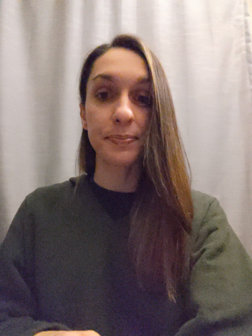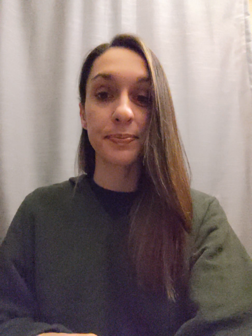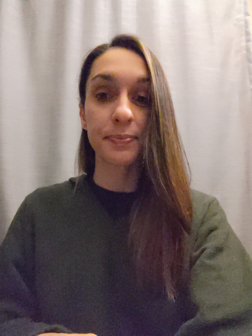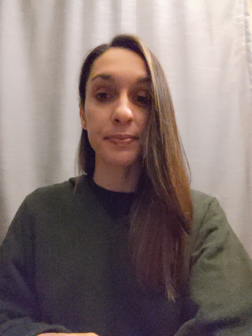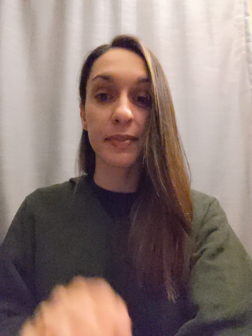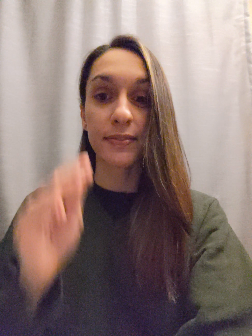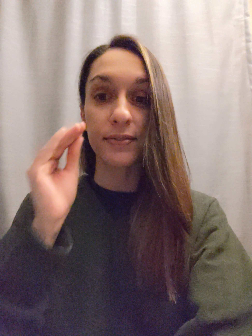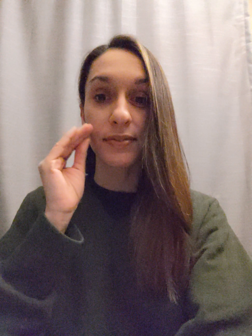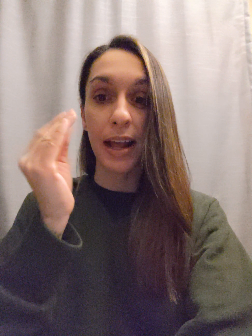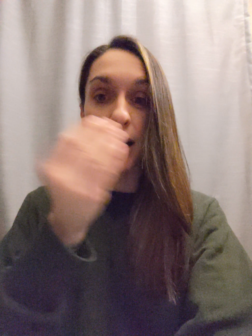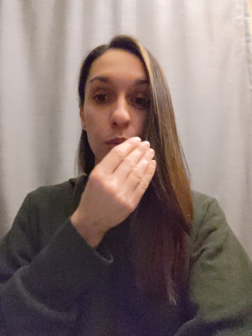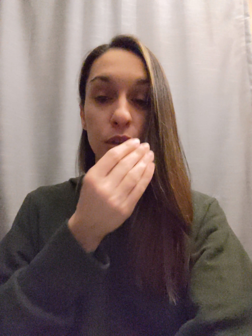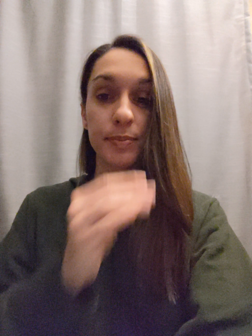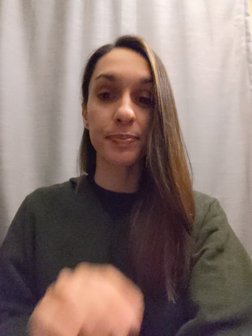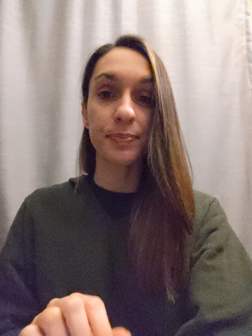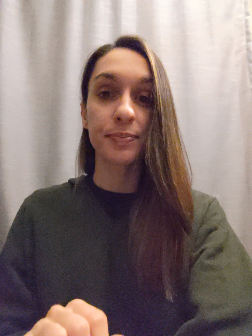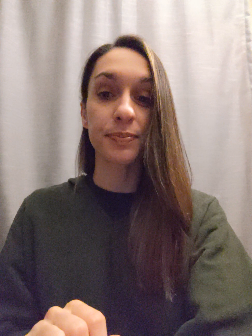flower